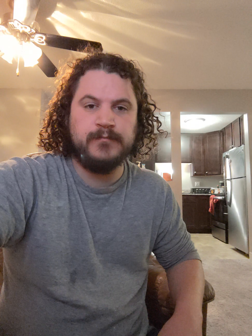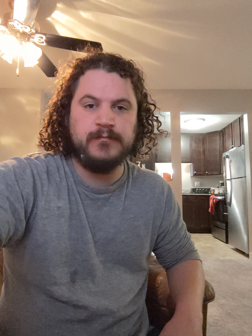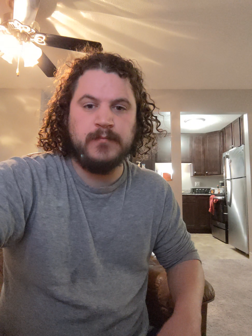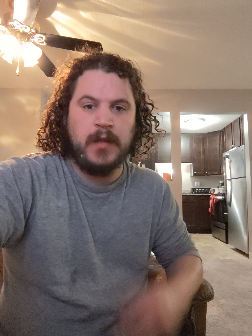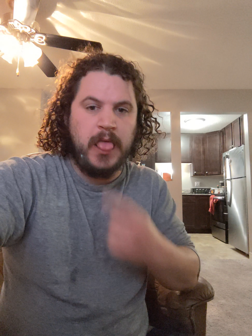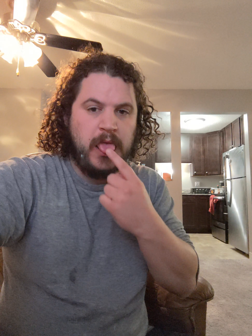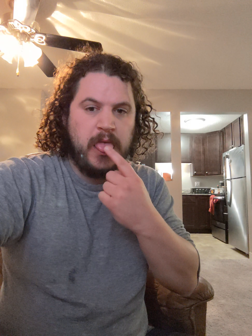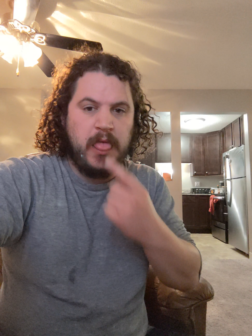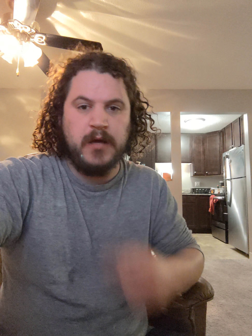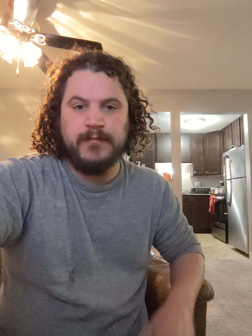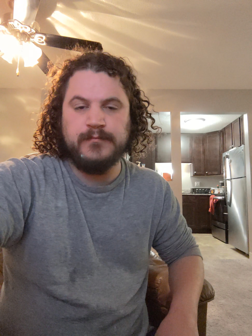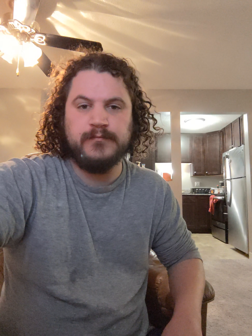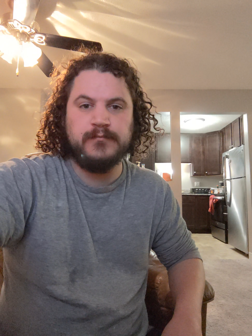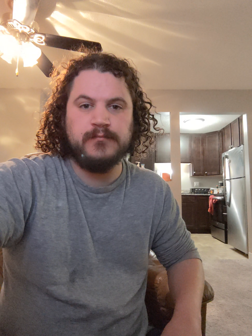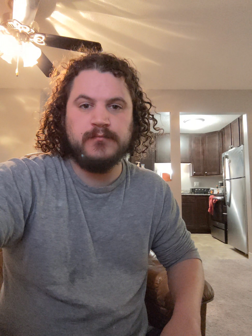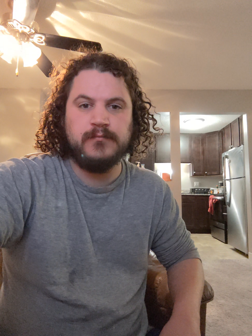tongue